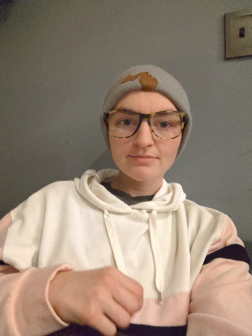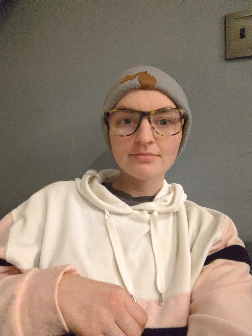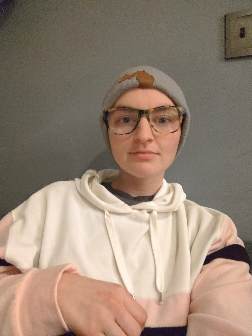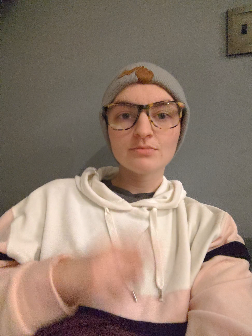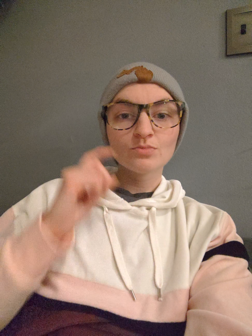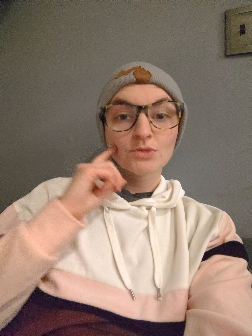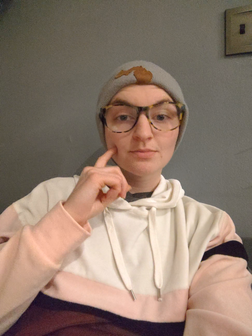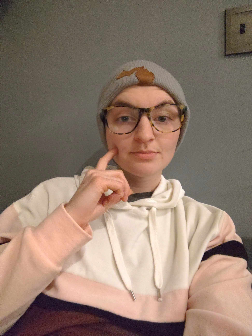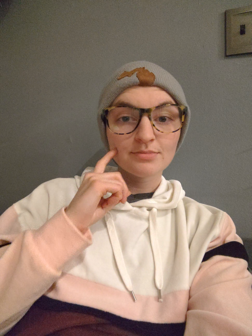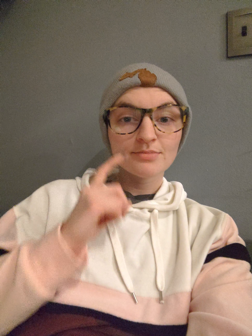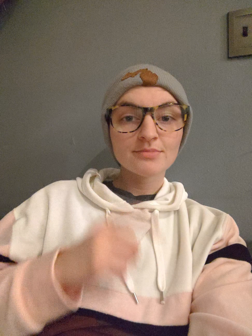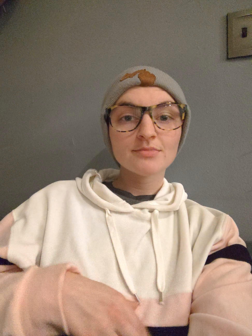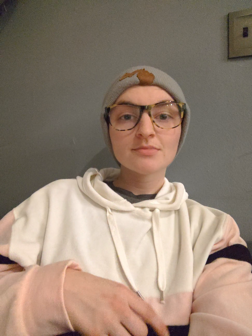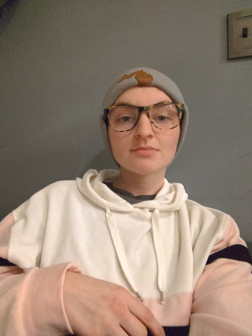cheek